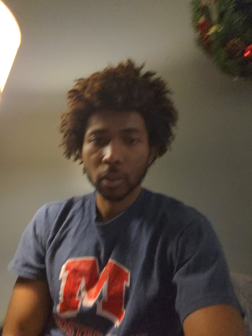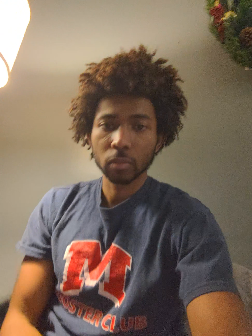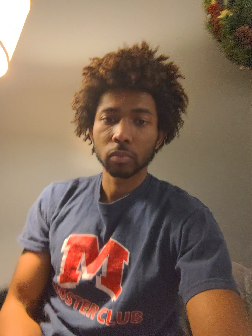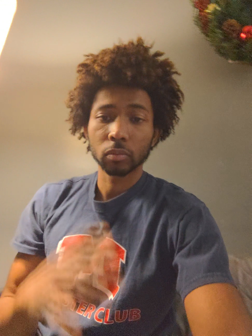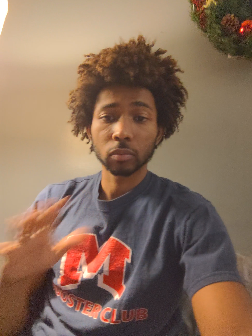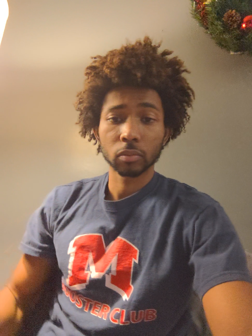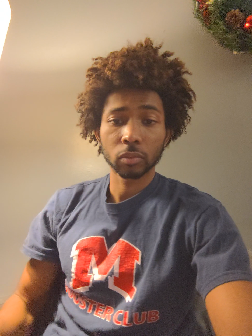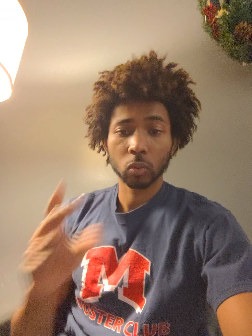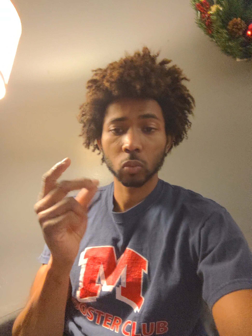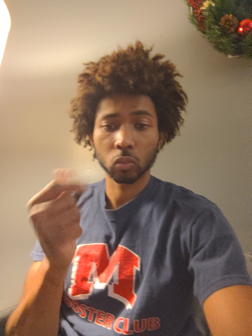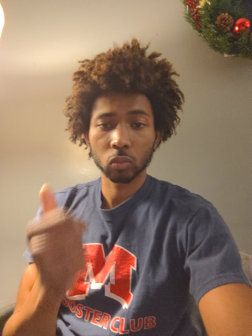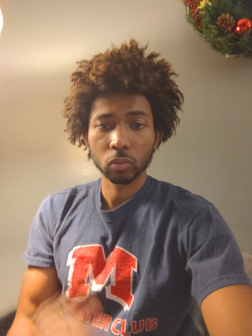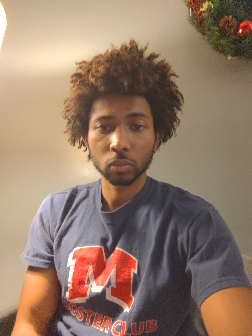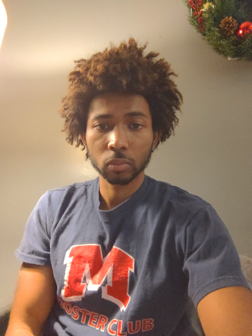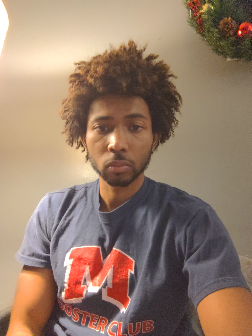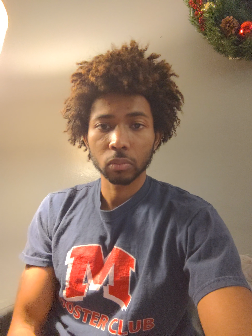dog